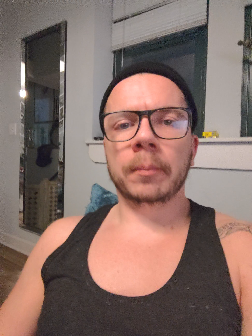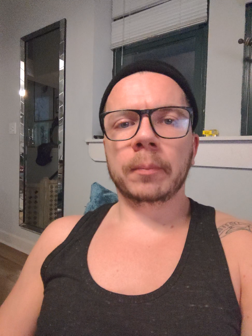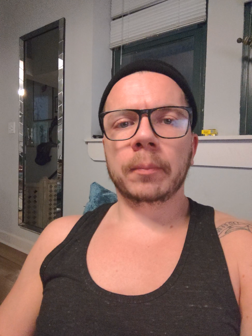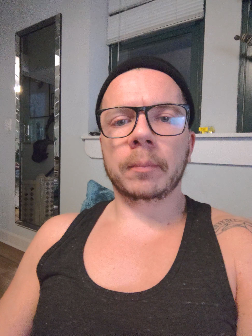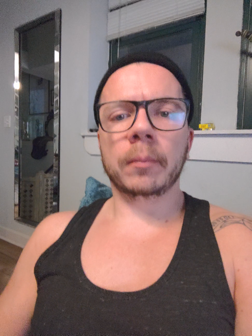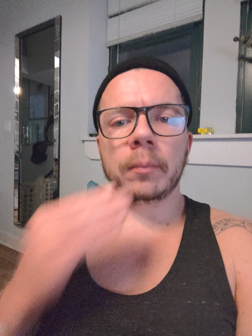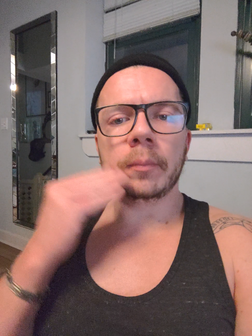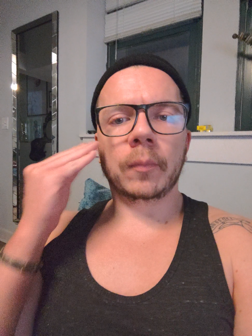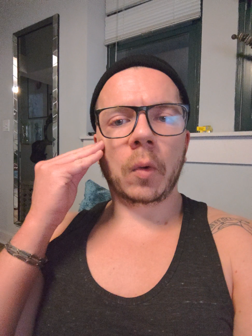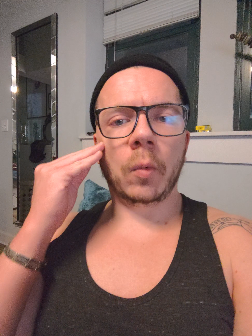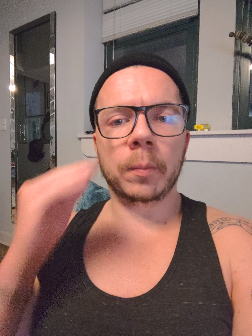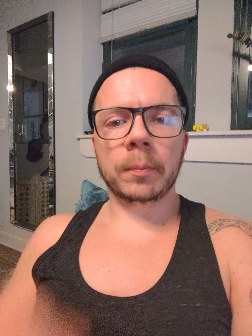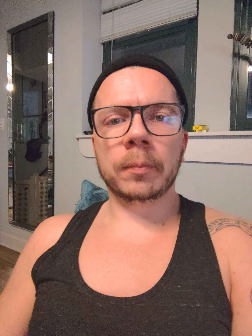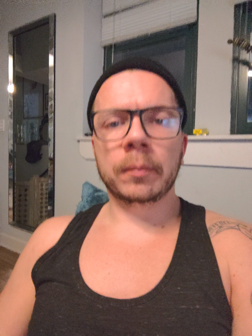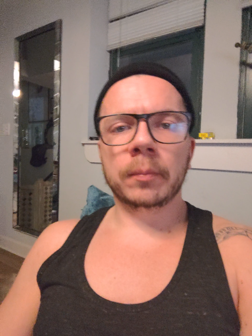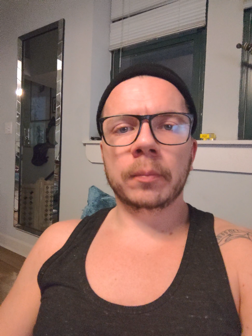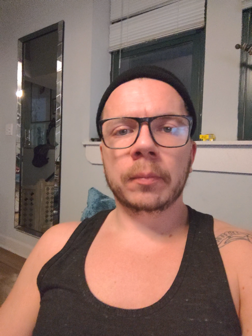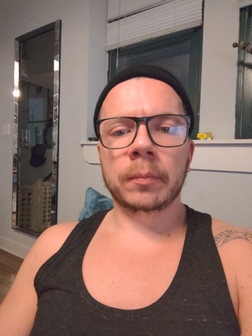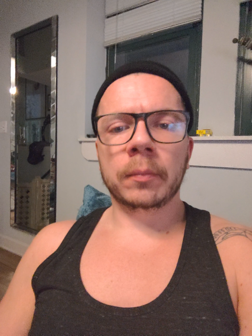home